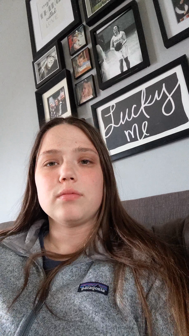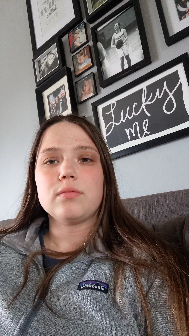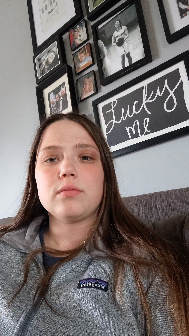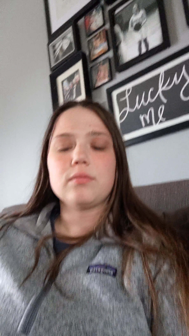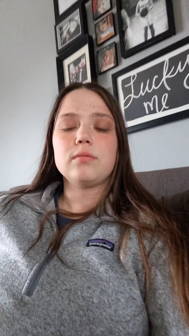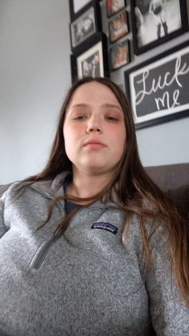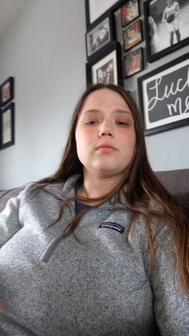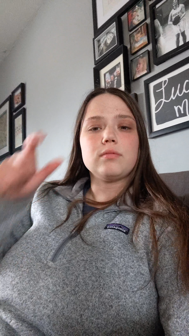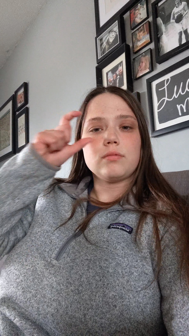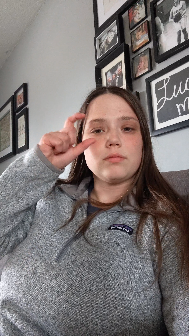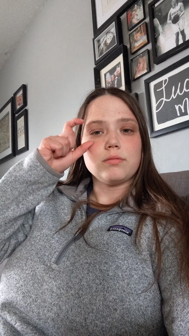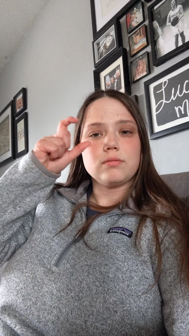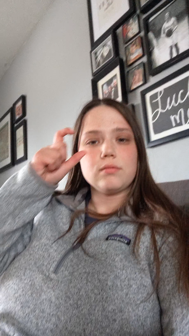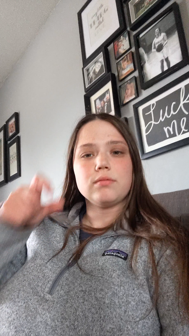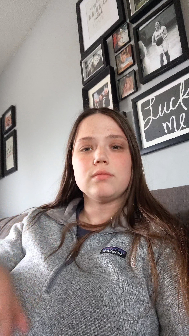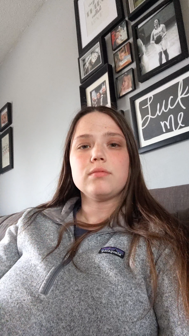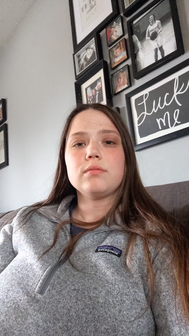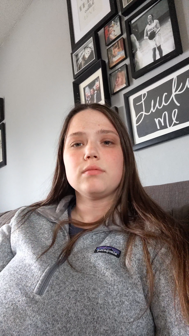glasses